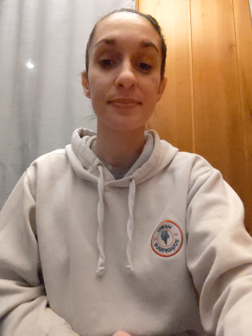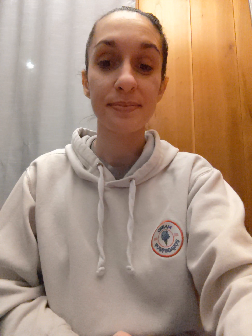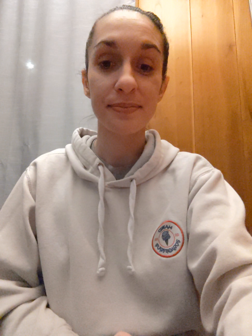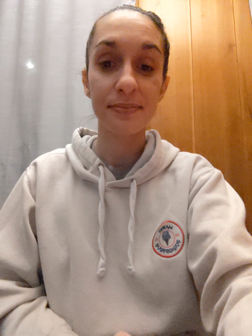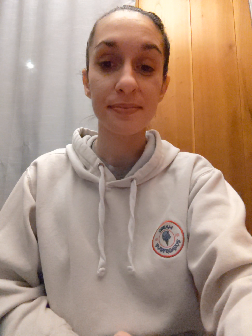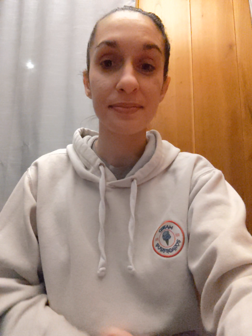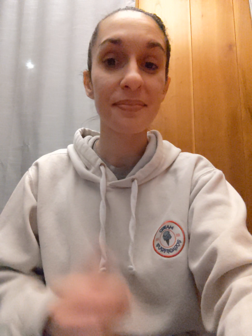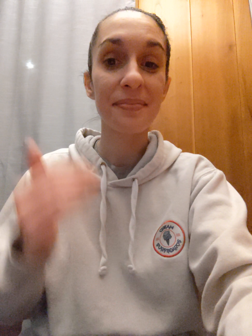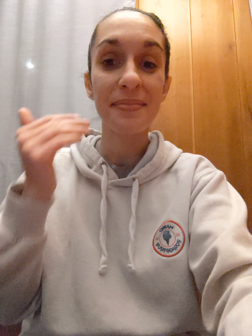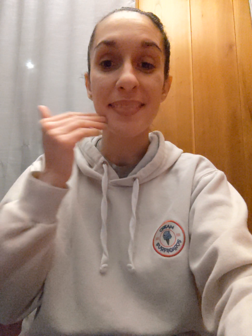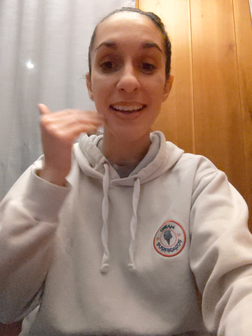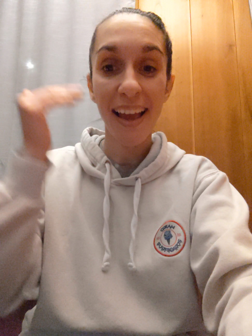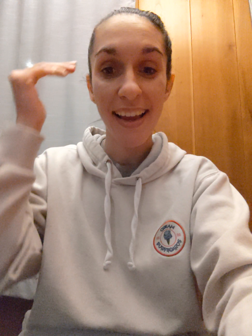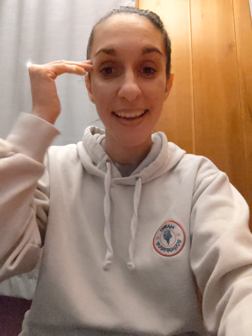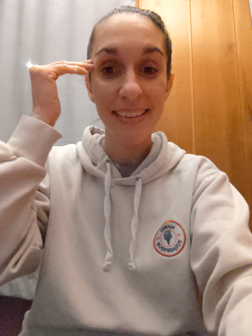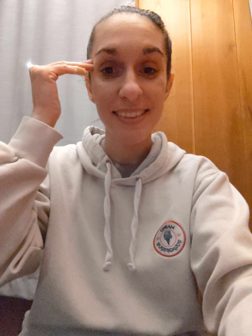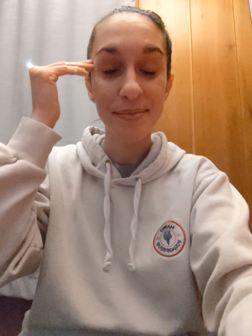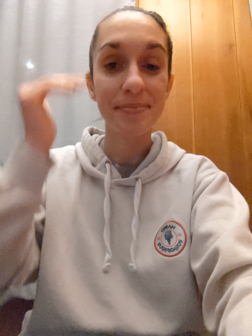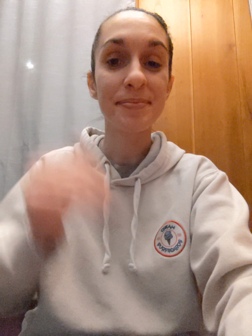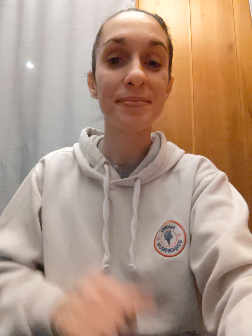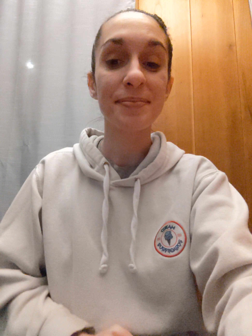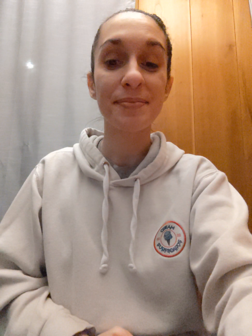head